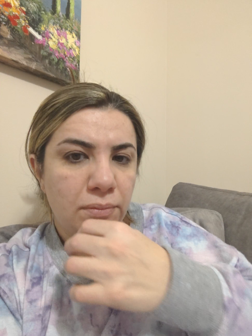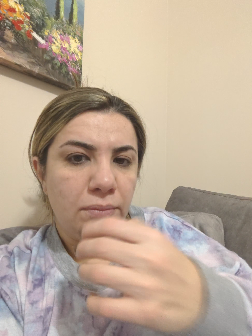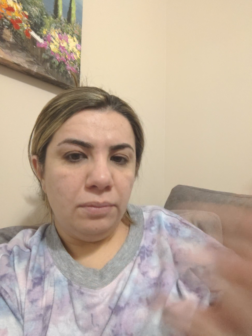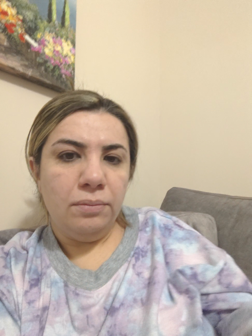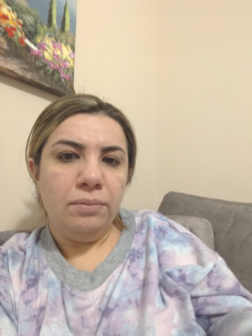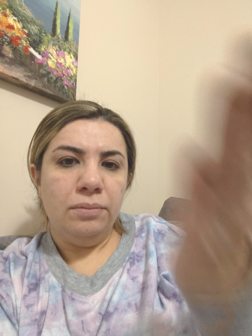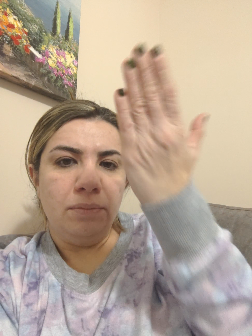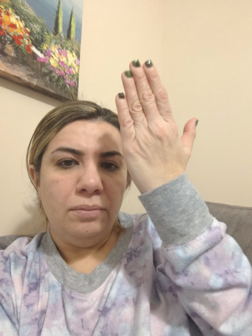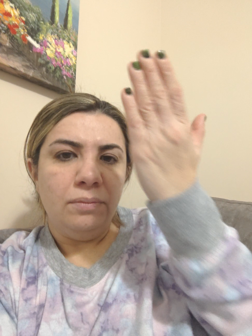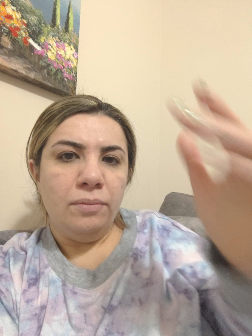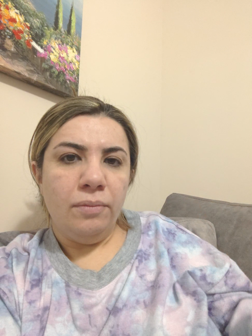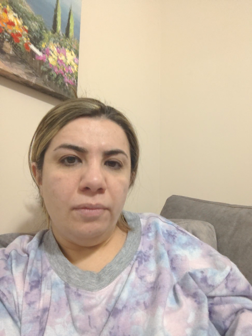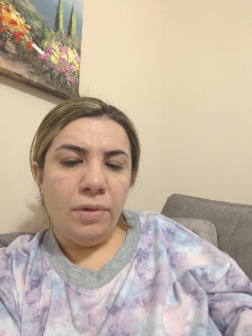morning